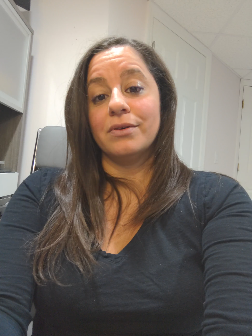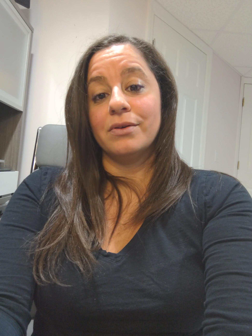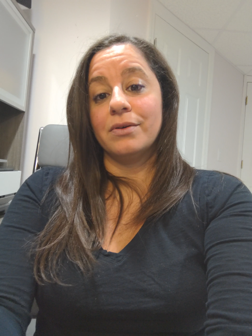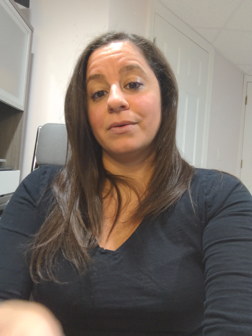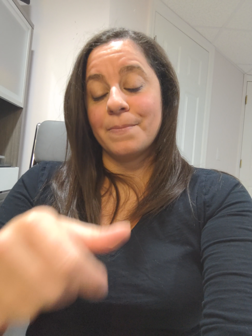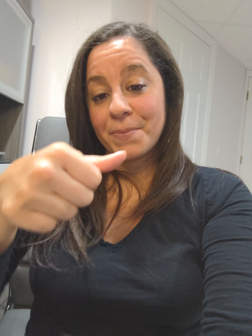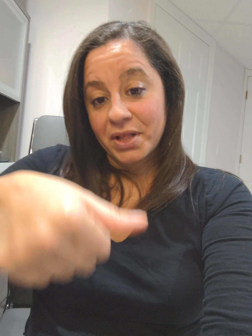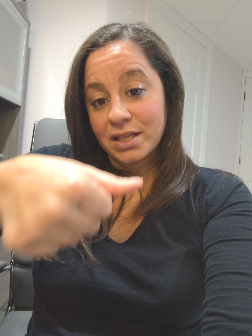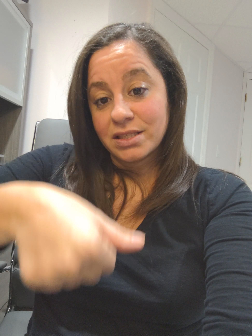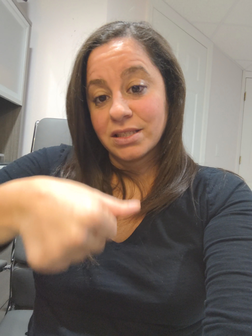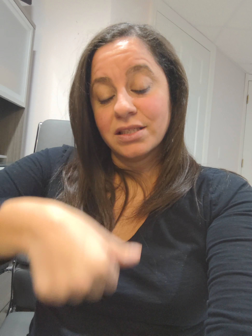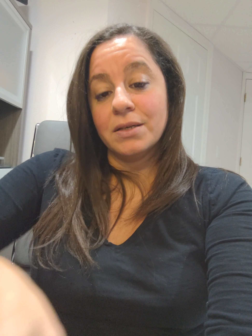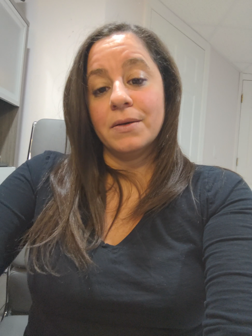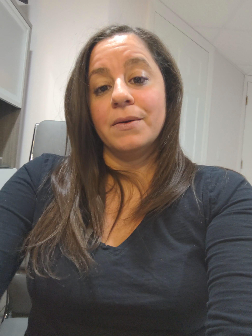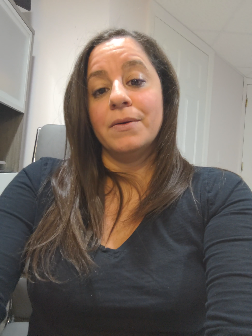puzzle